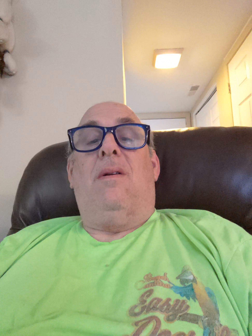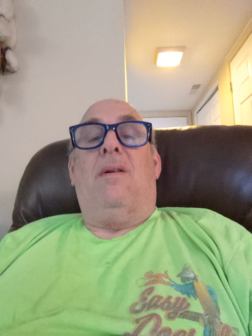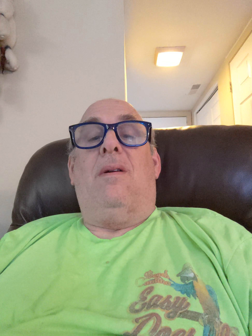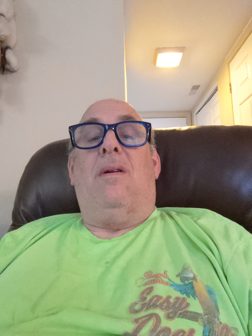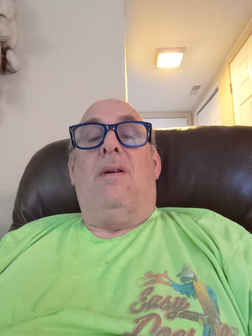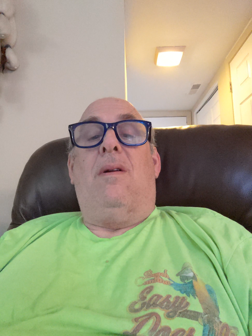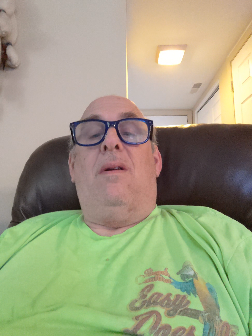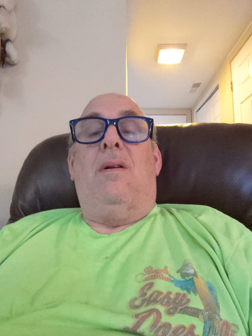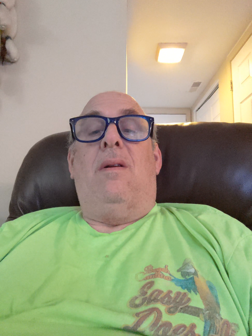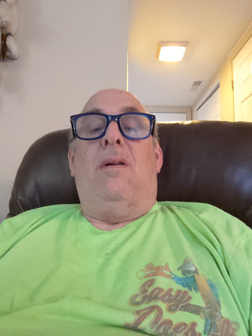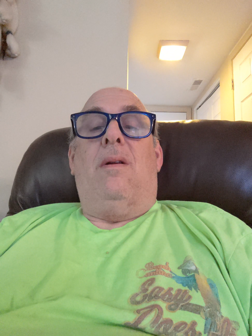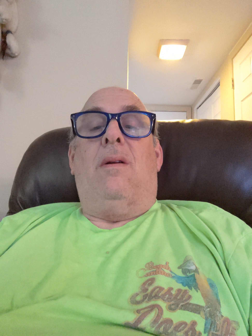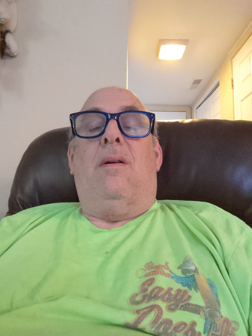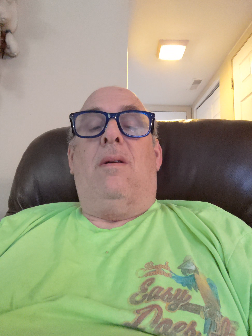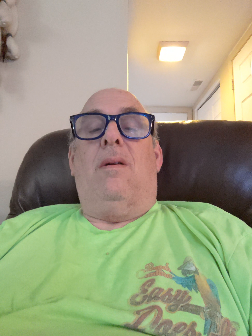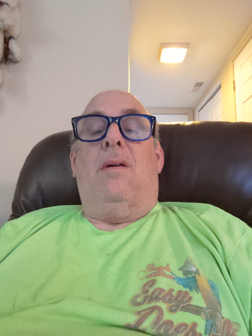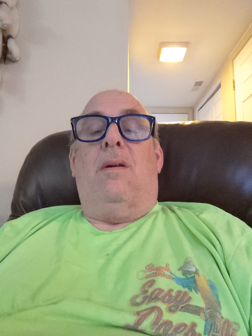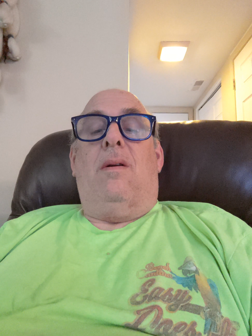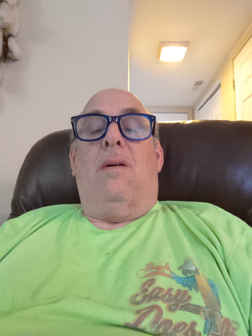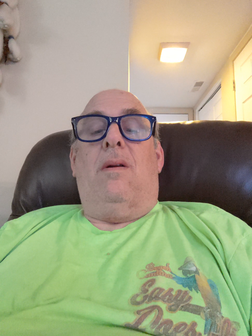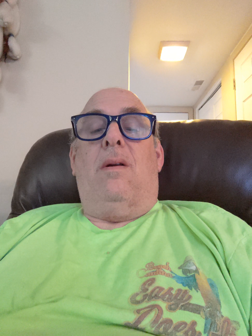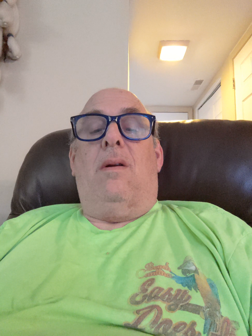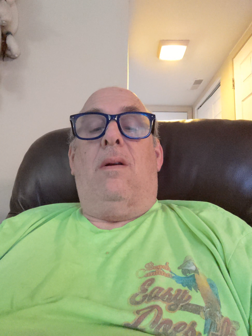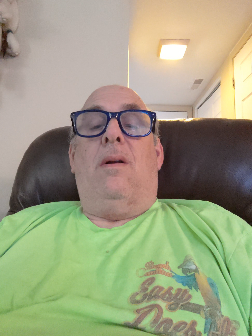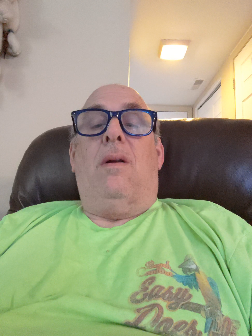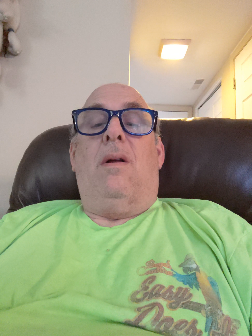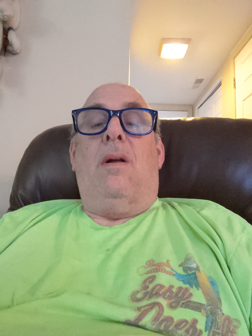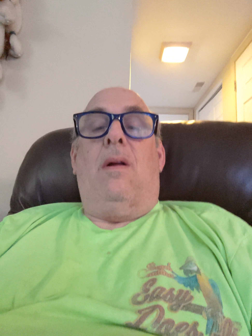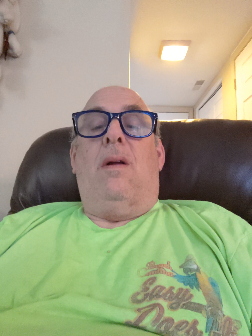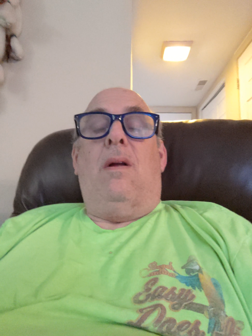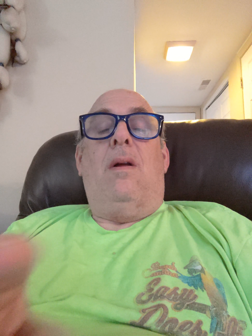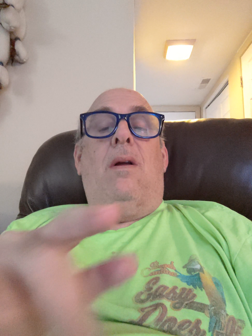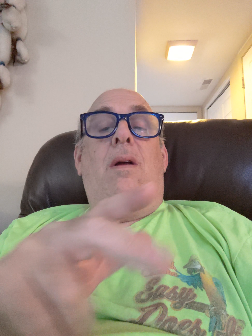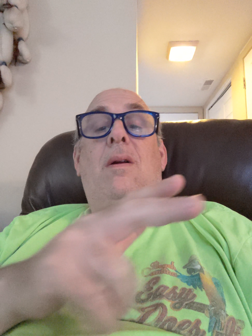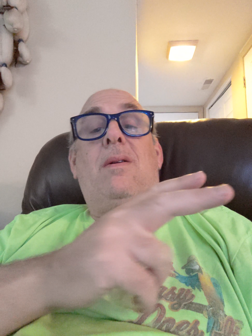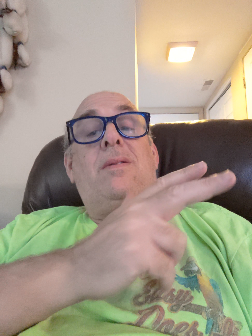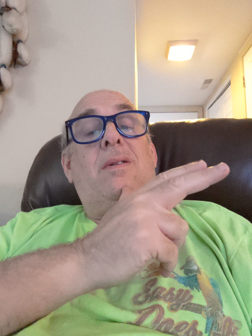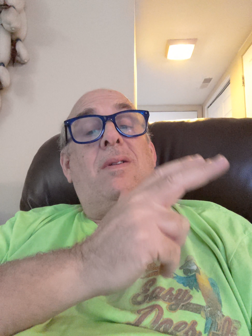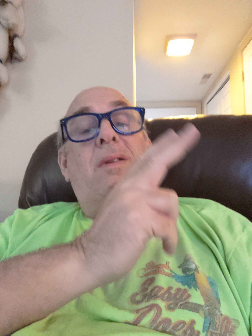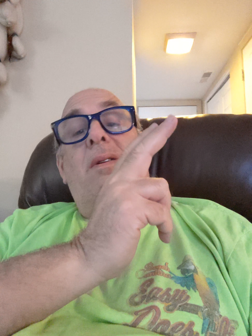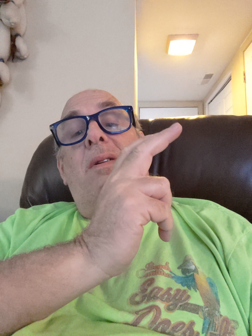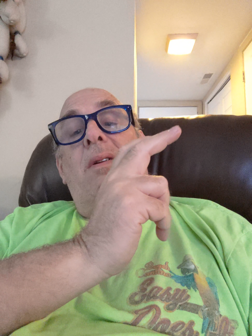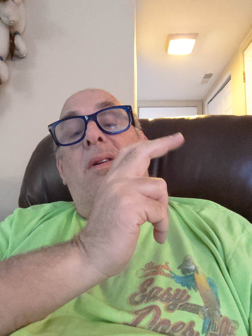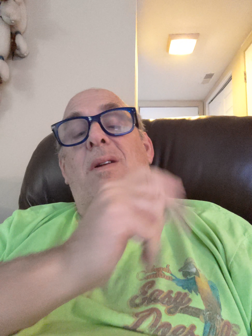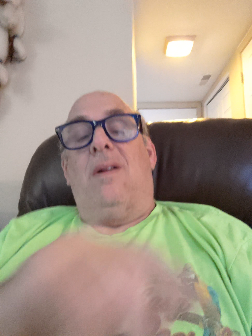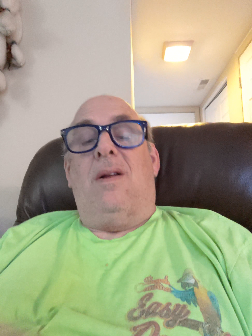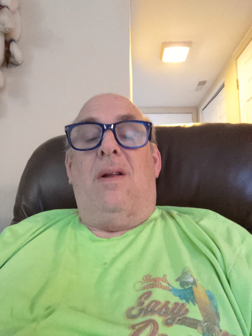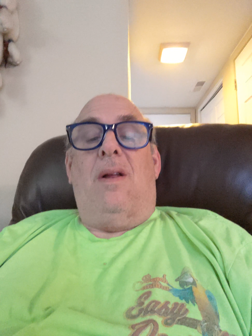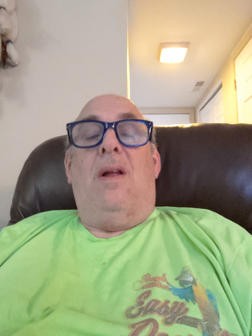hen